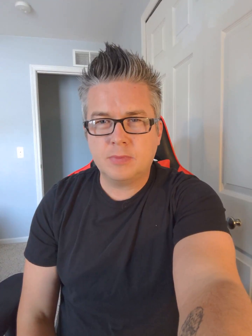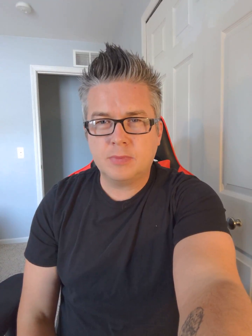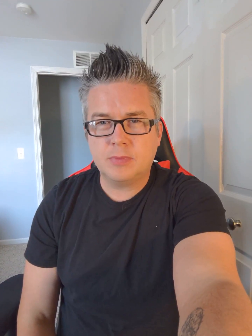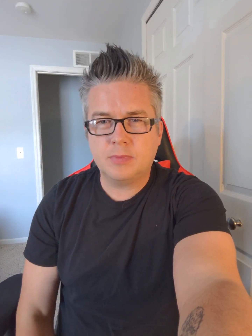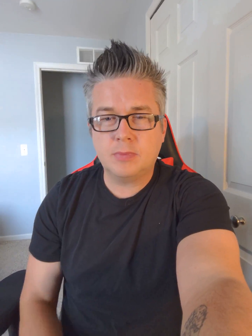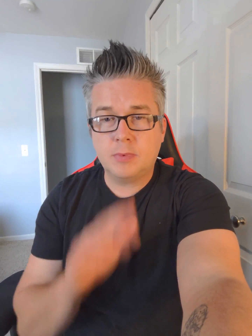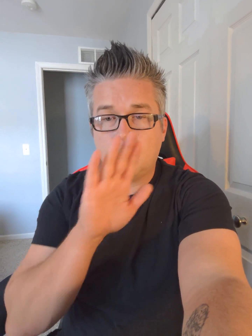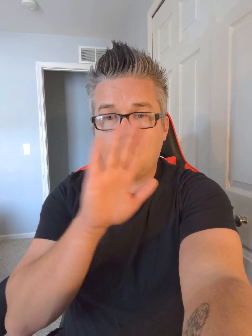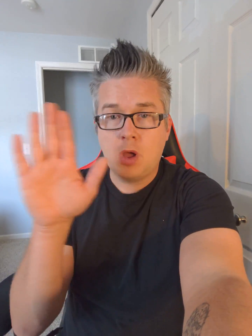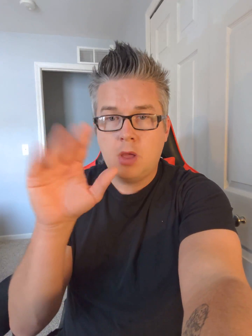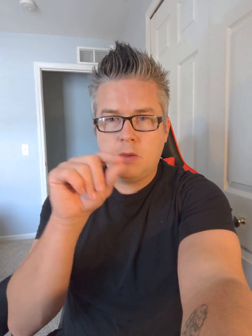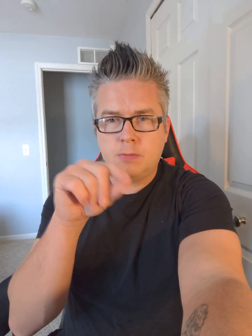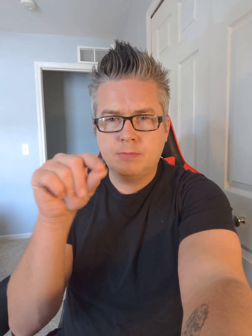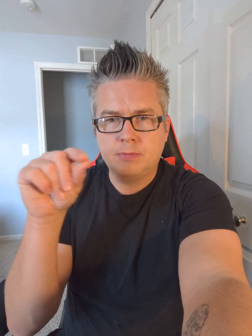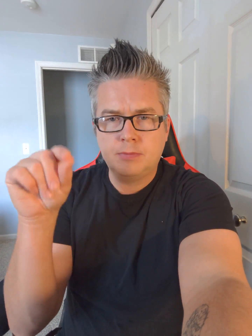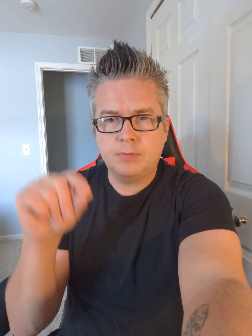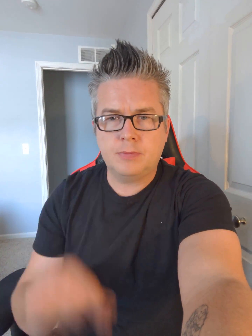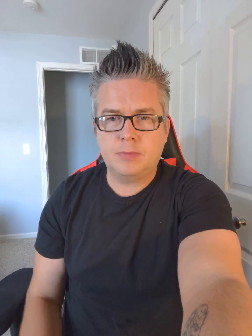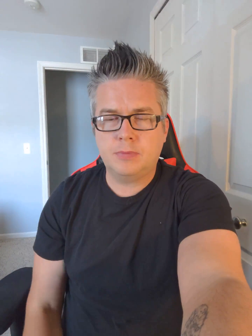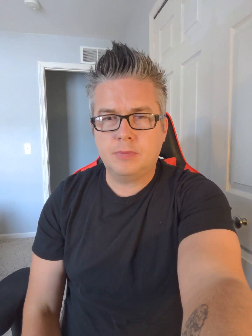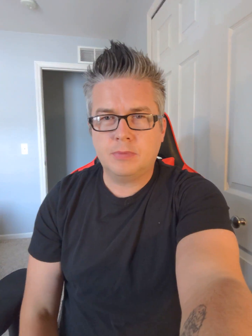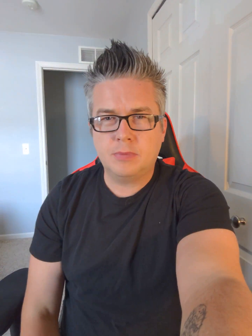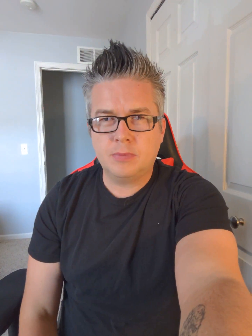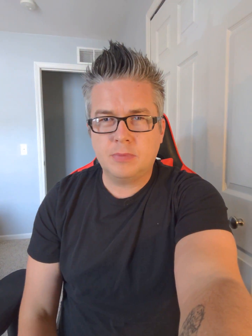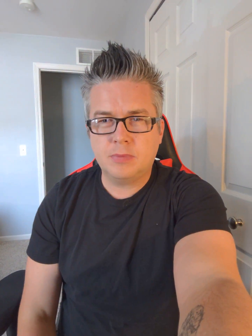chalk